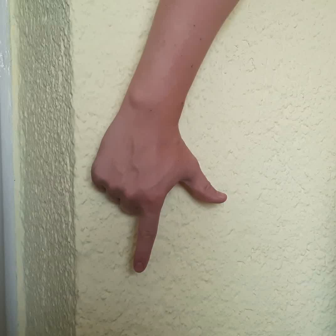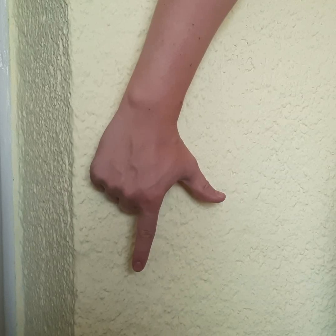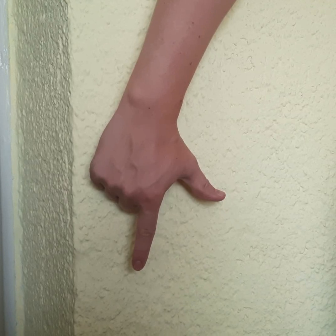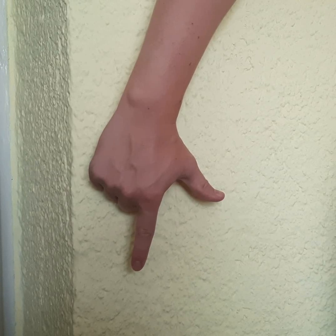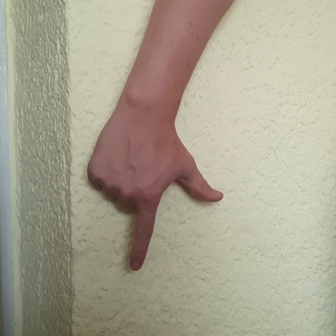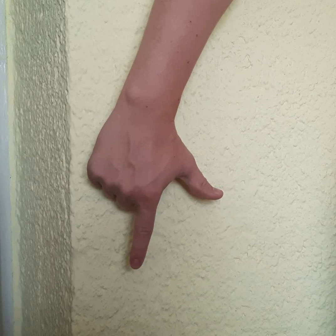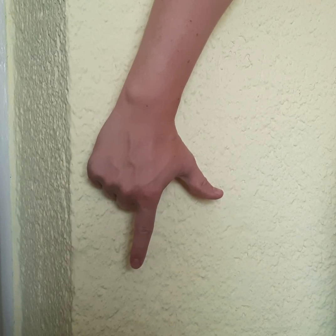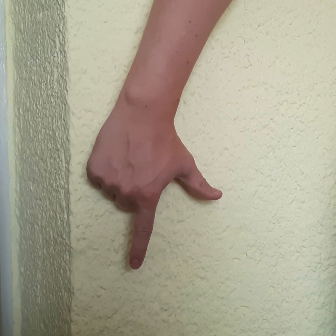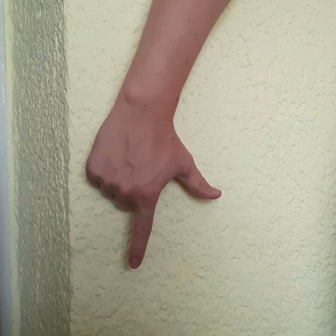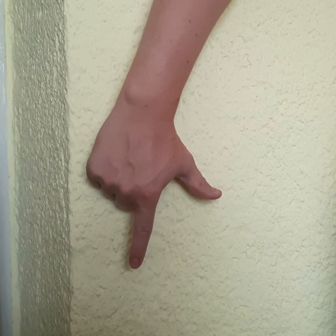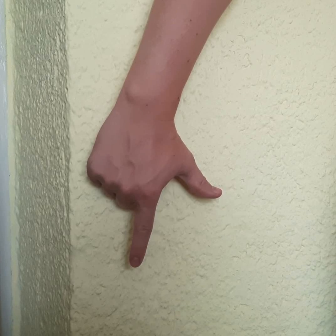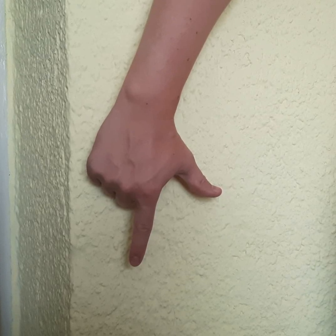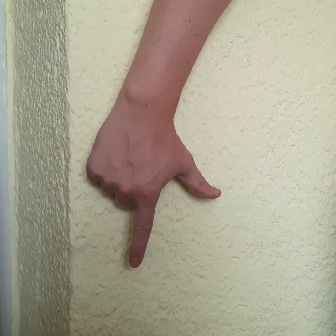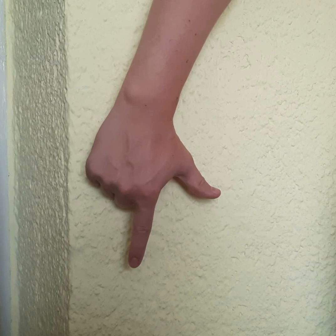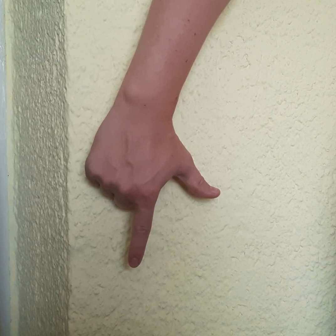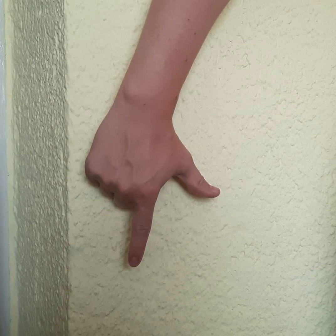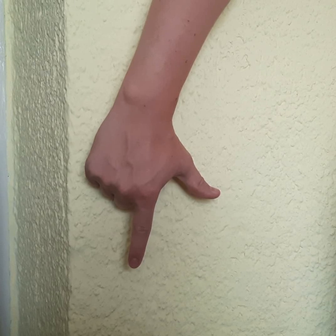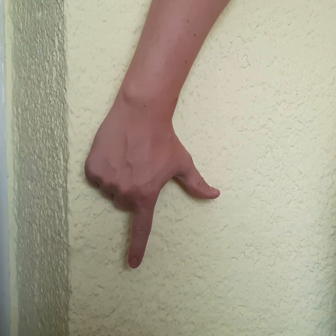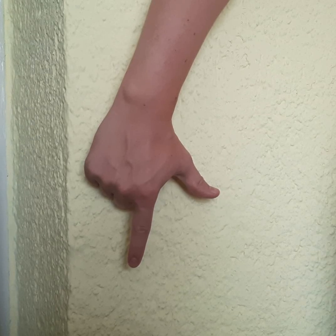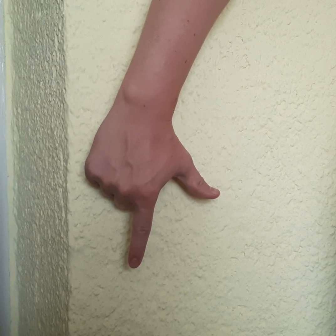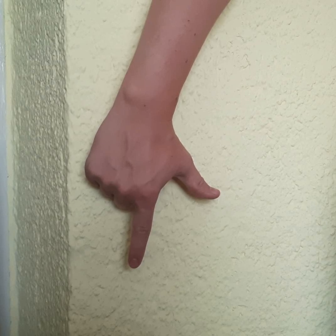Г